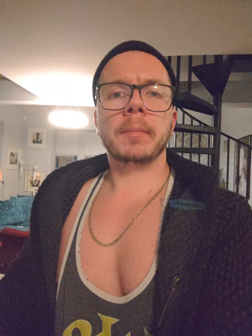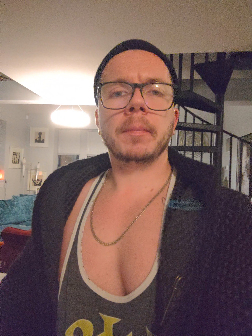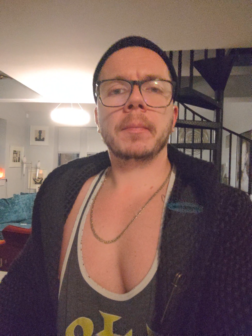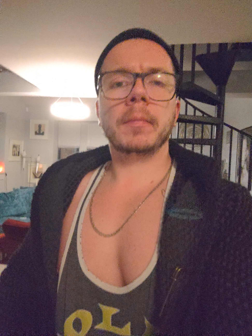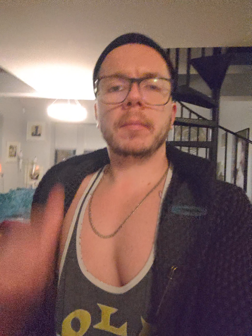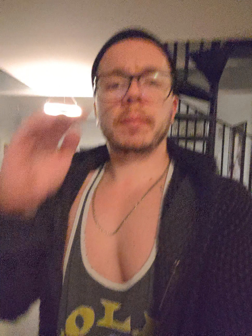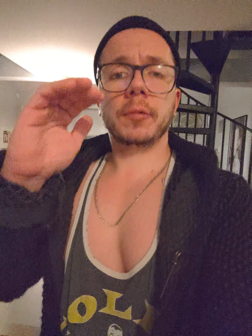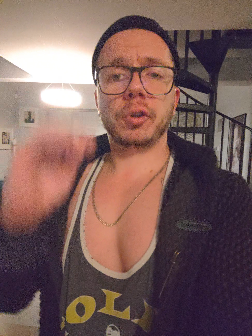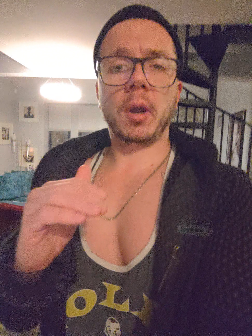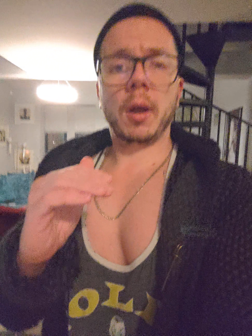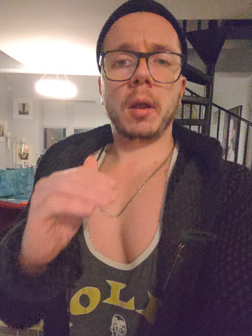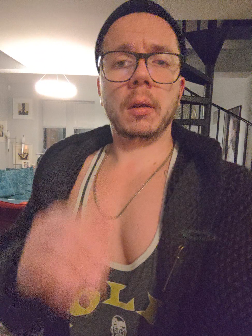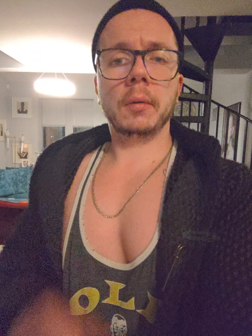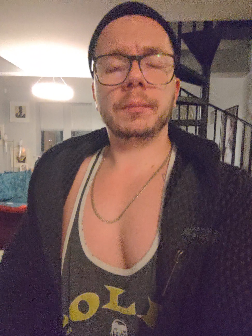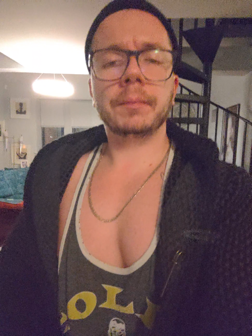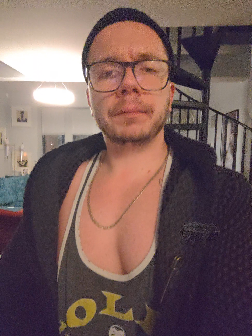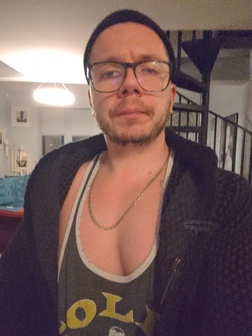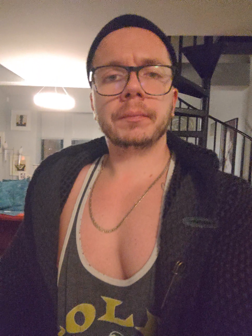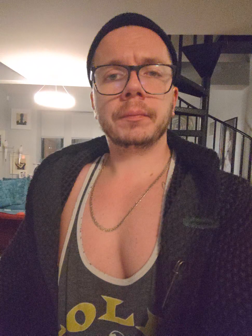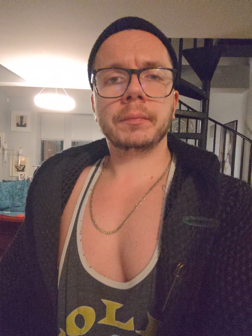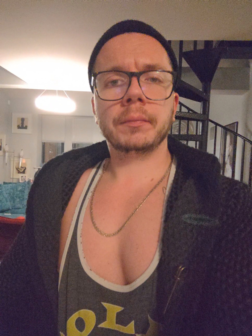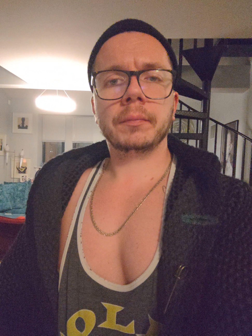child